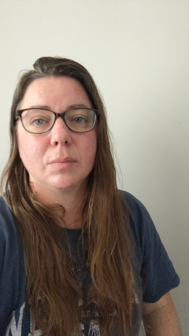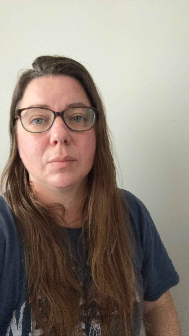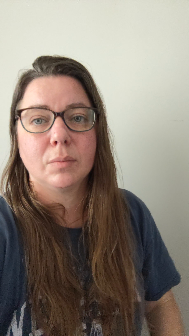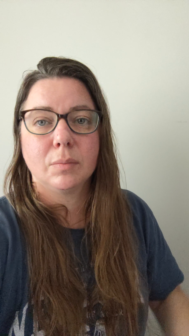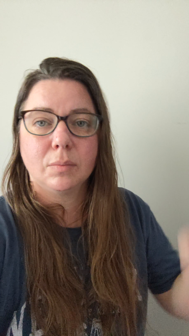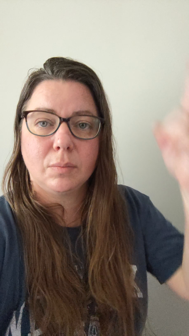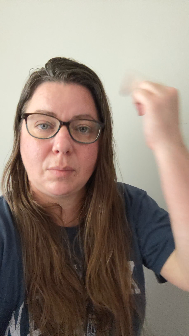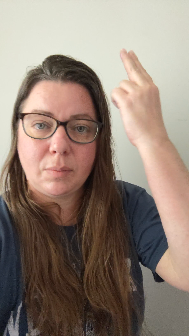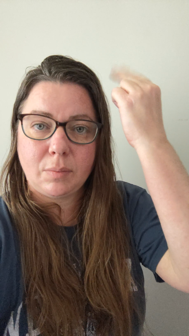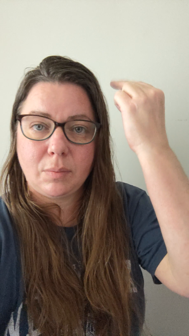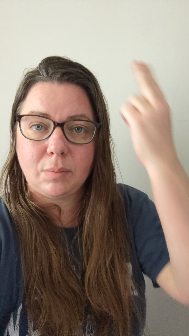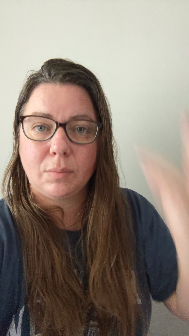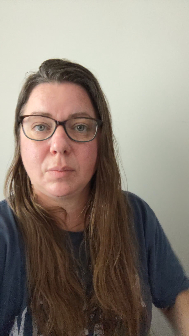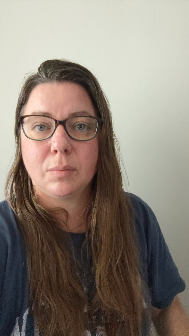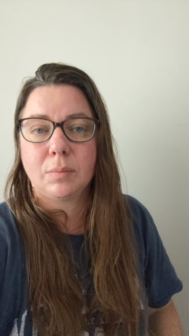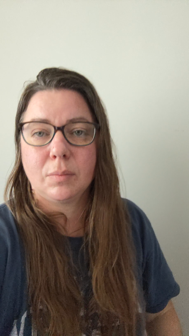rabbit